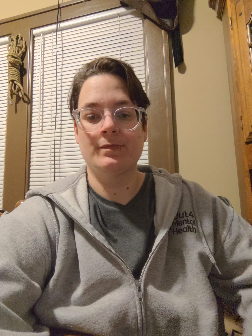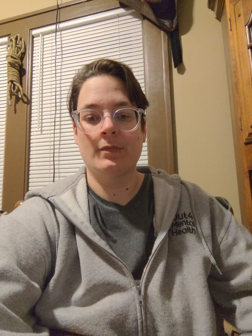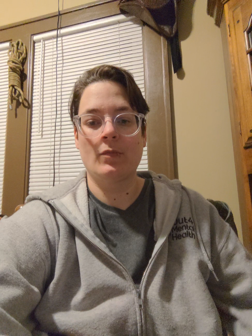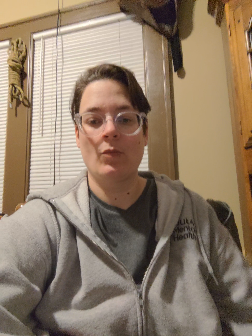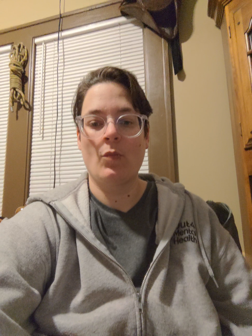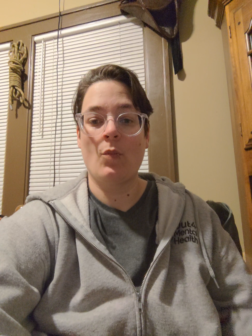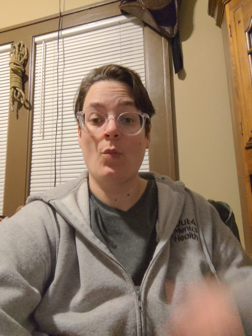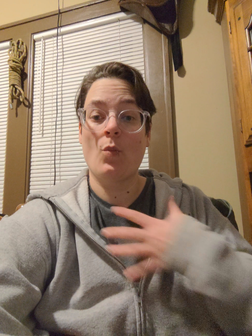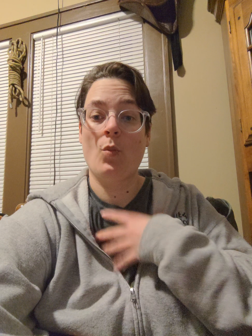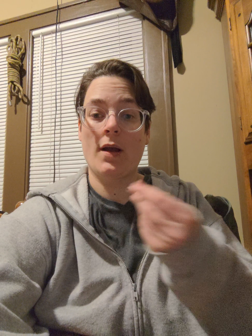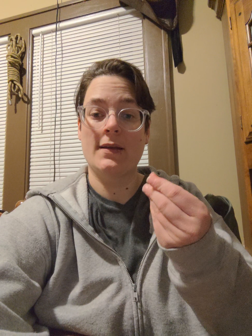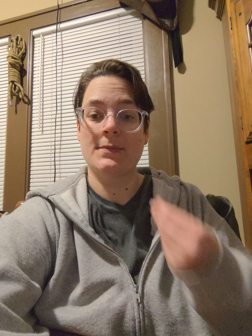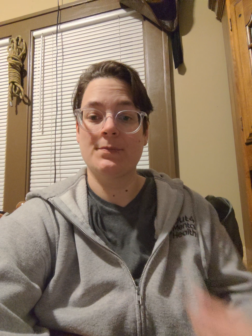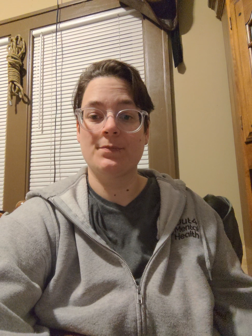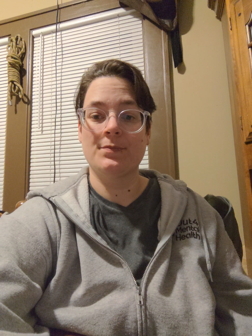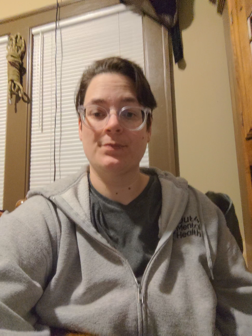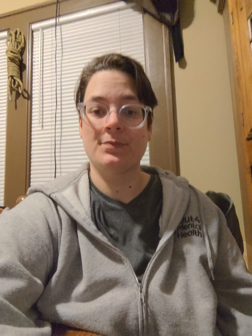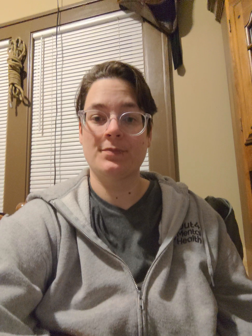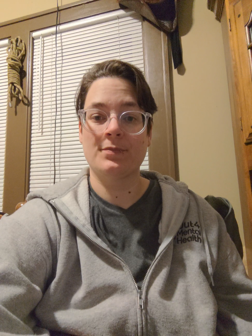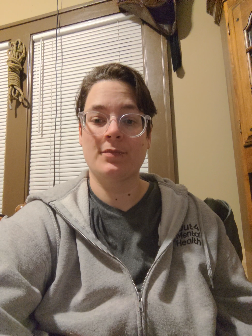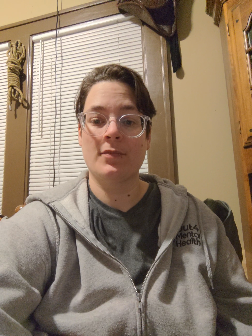white